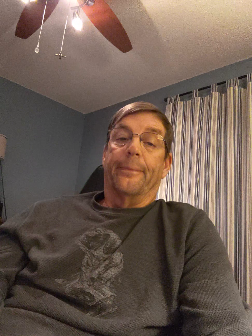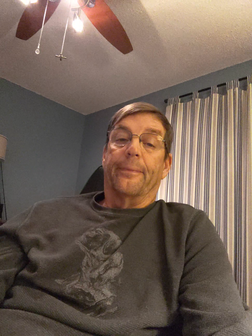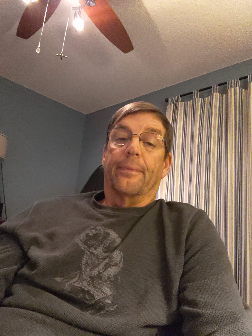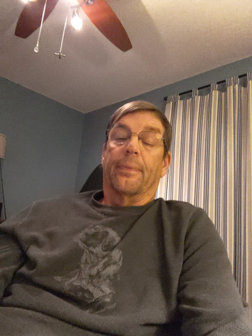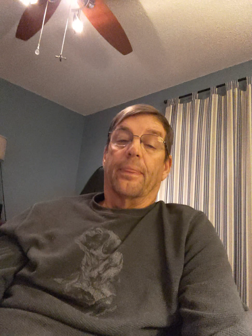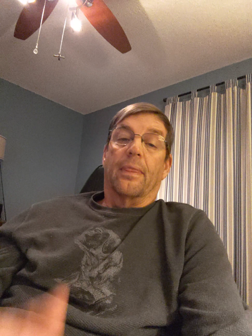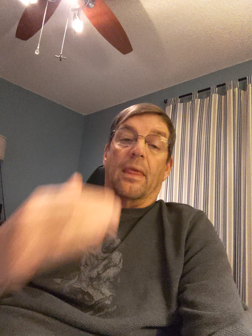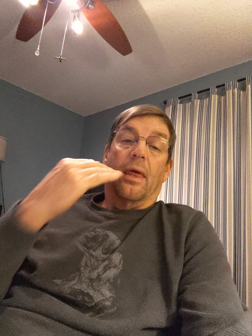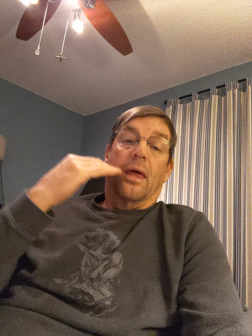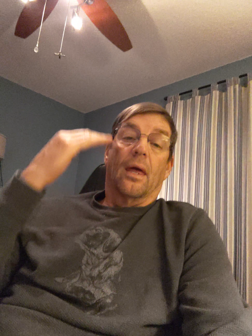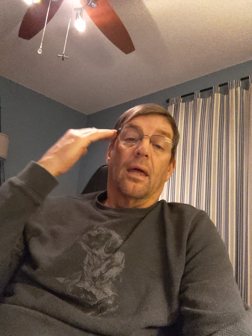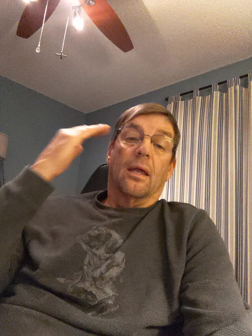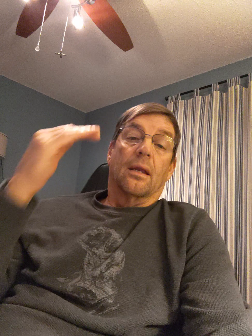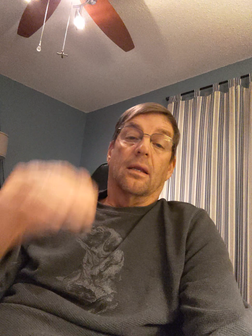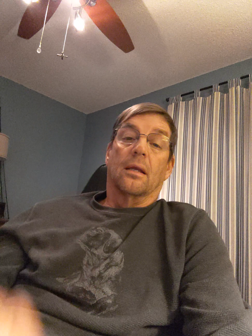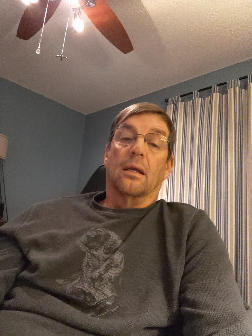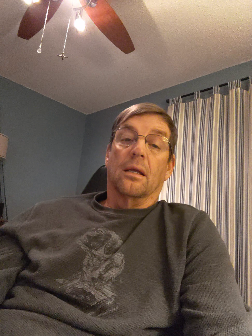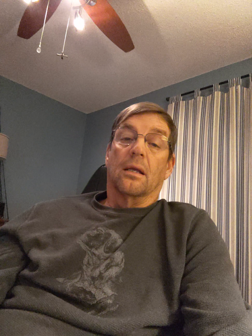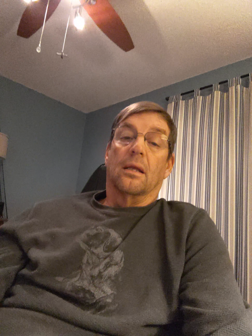head